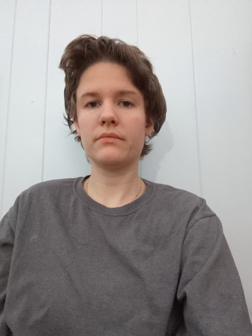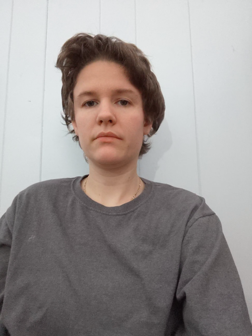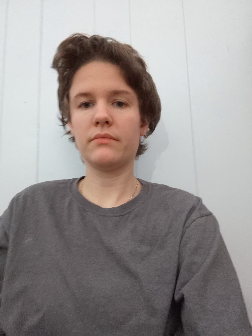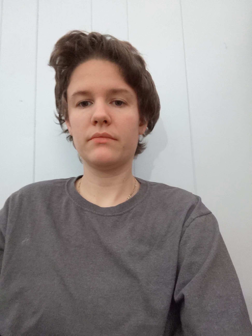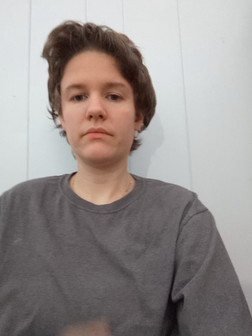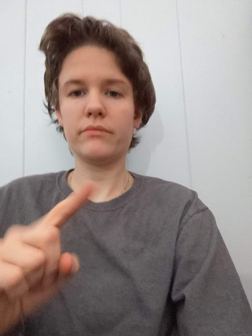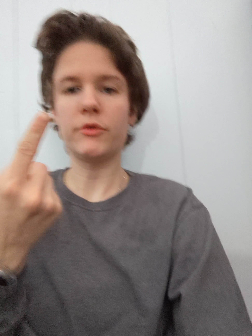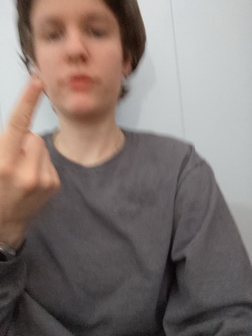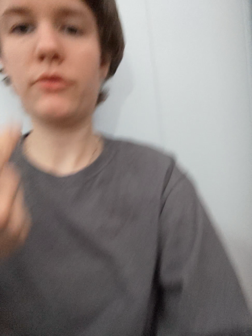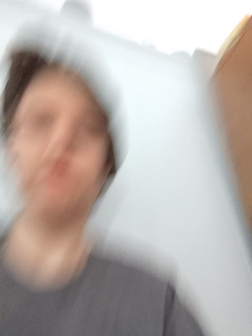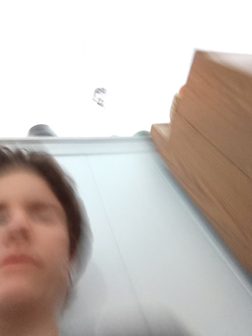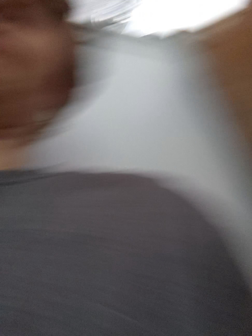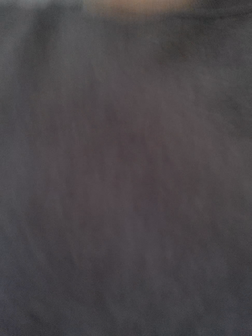first